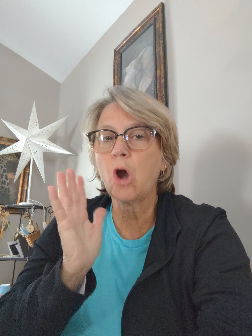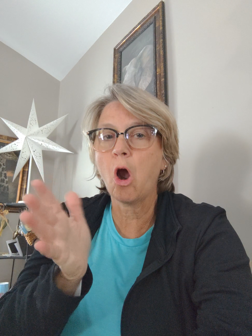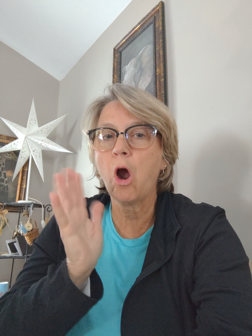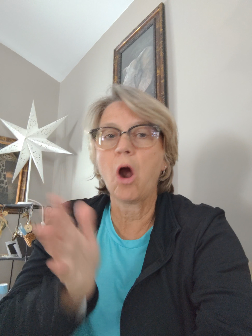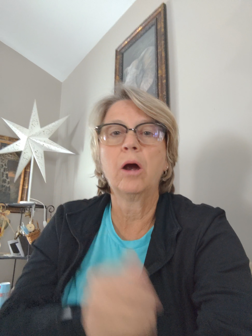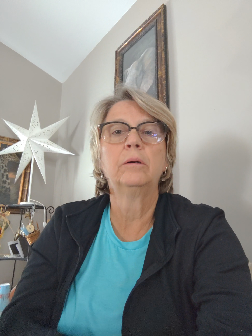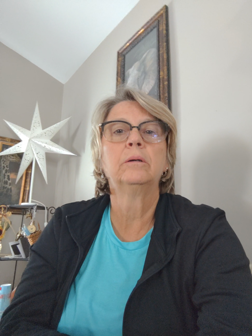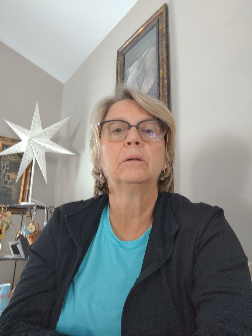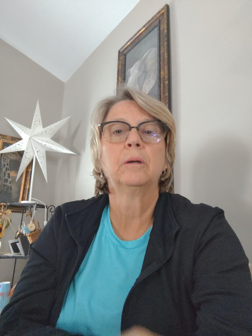talk